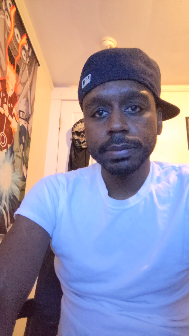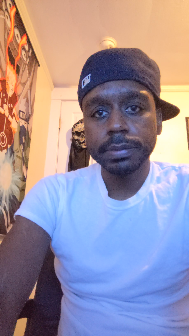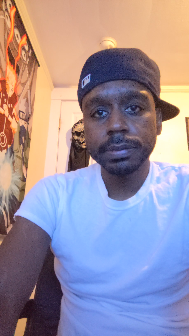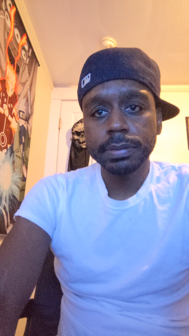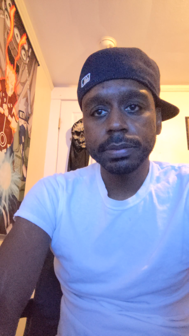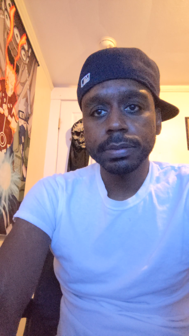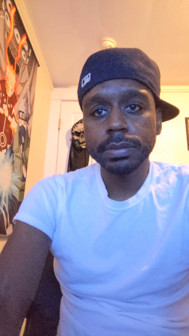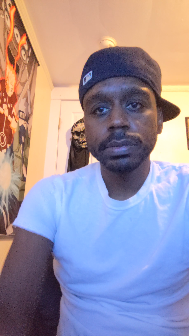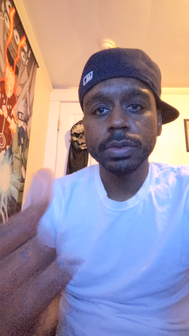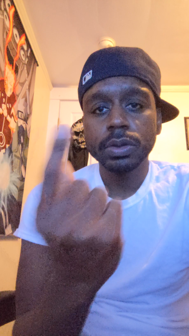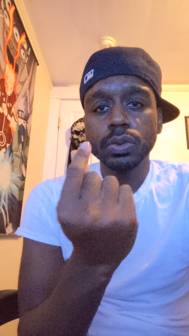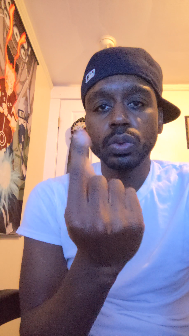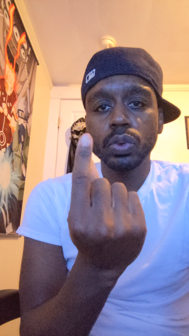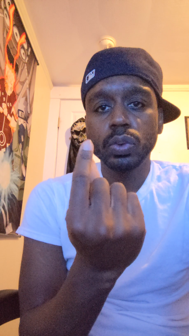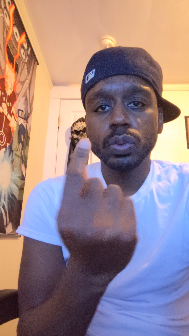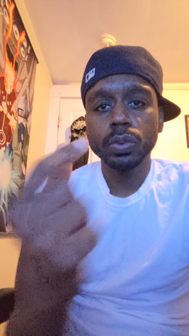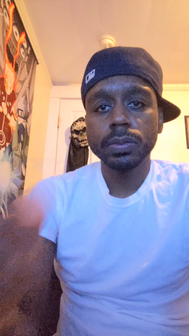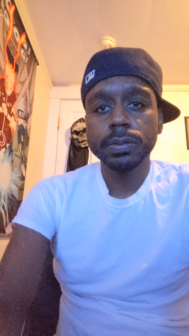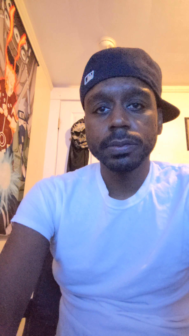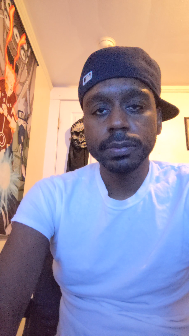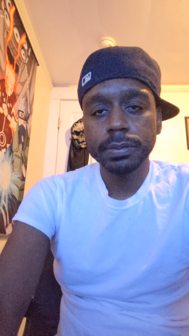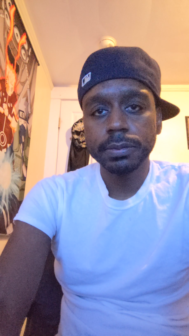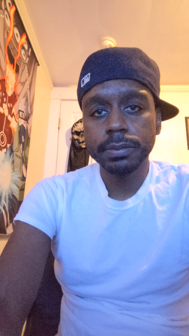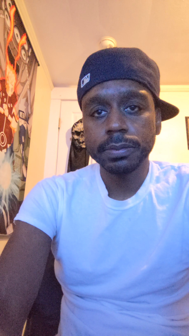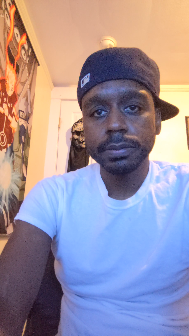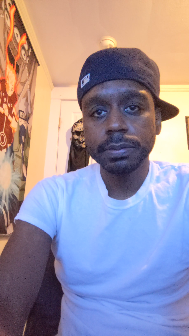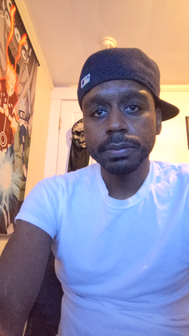do